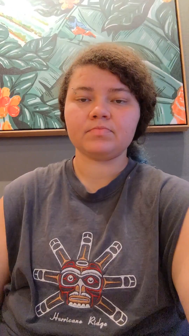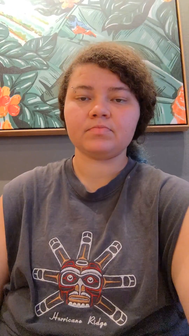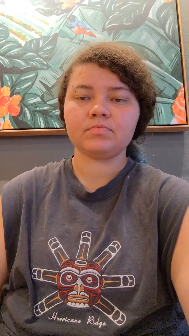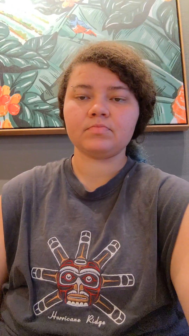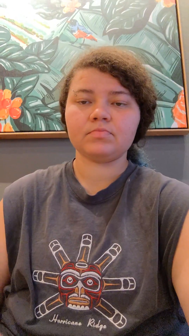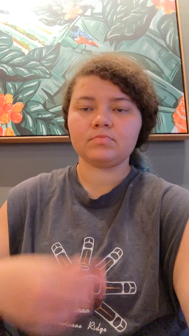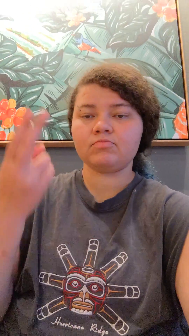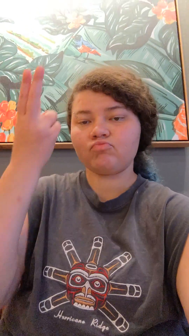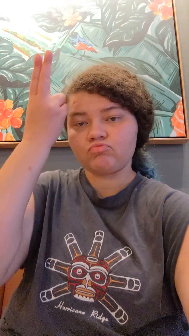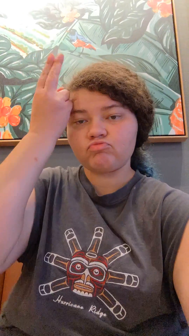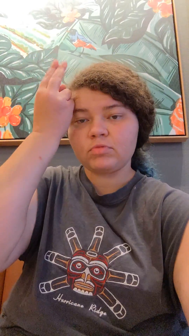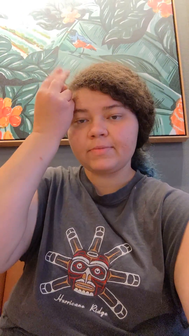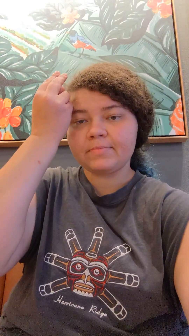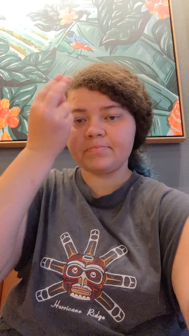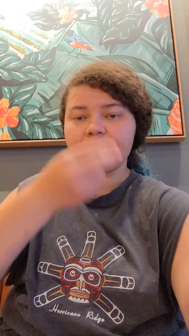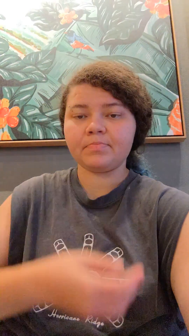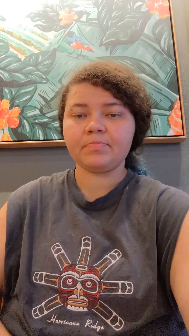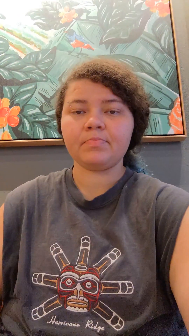rabbit